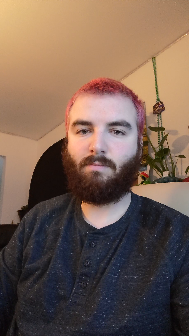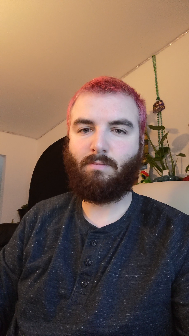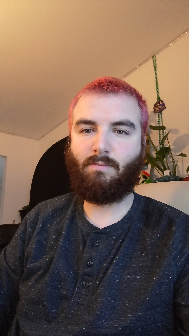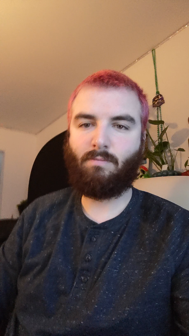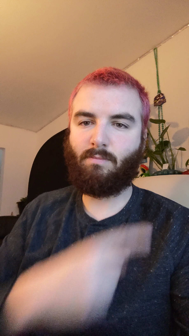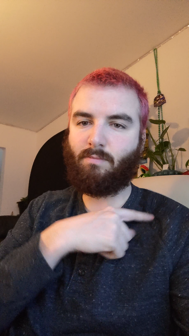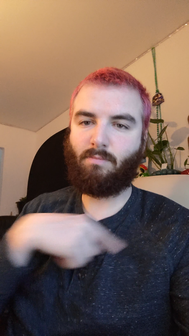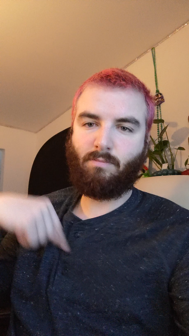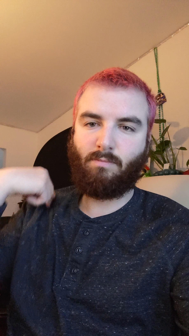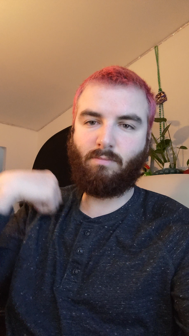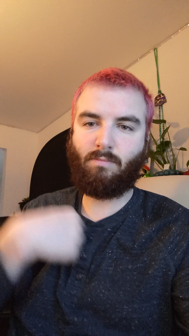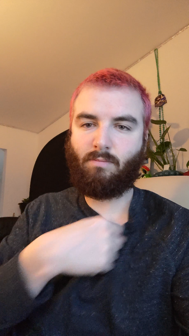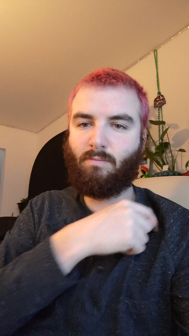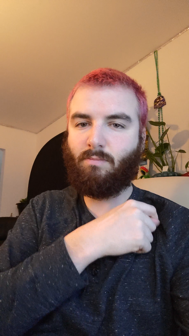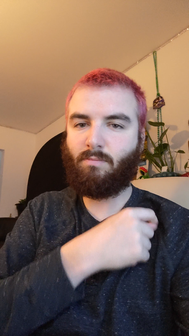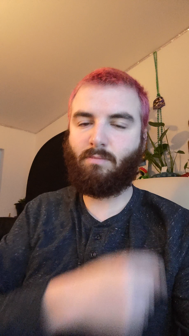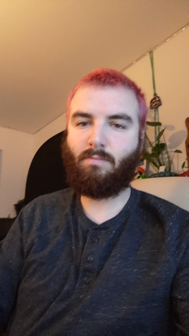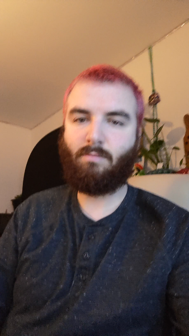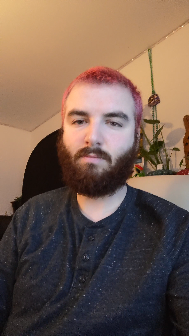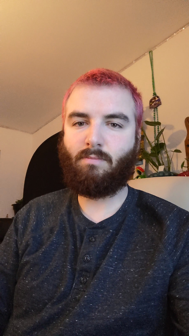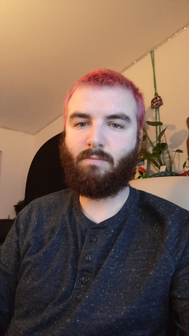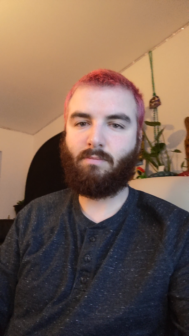necklace